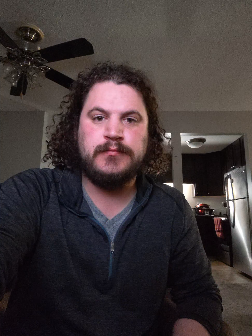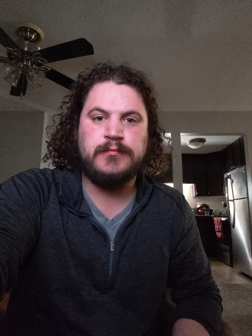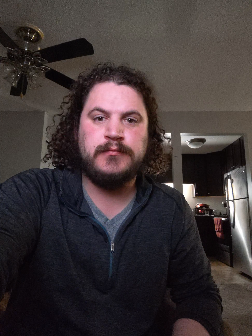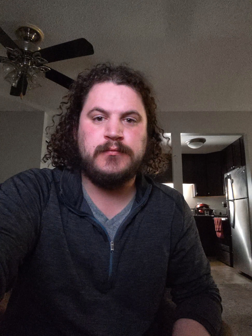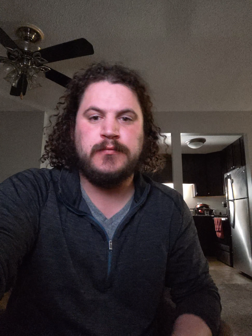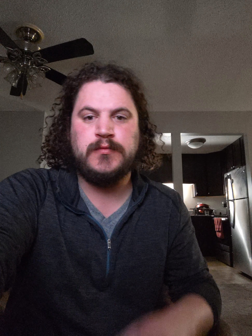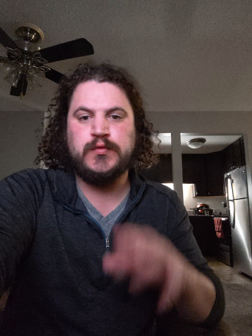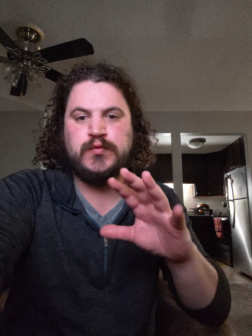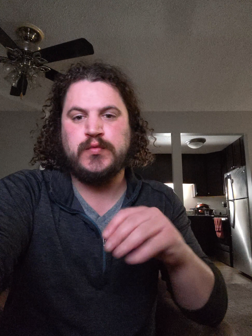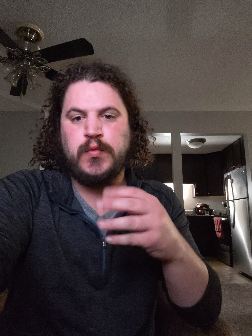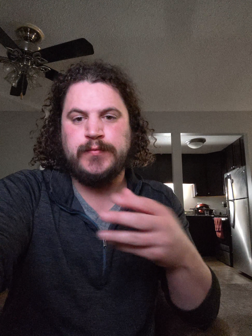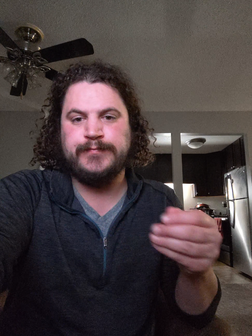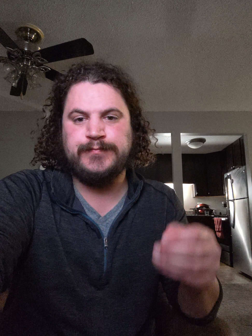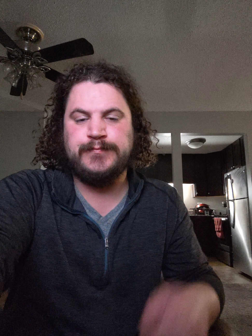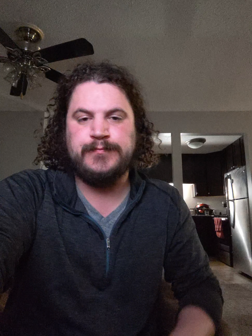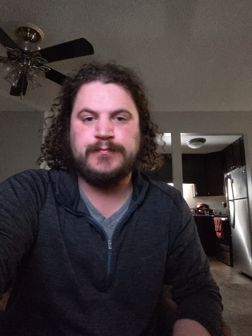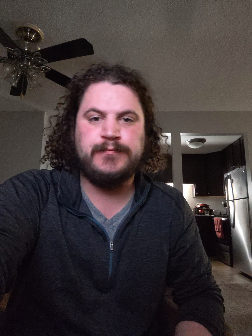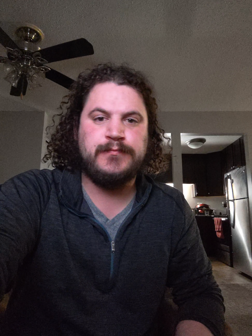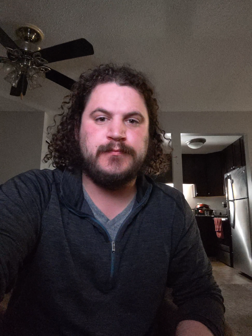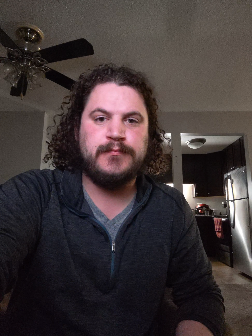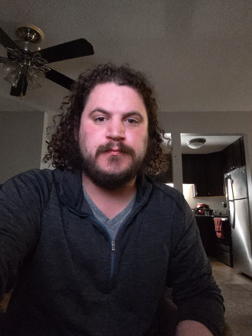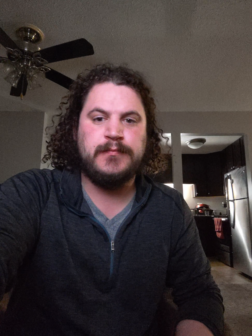story